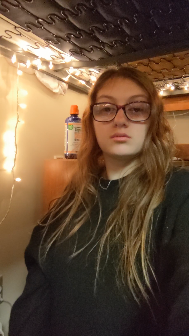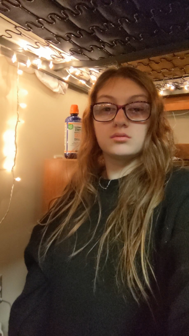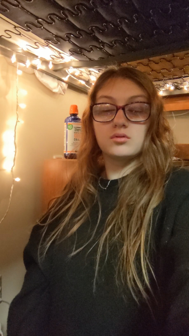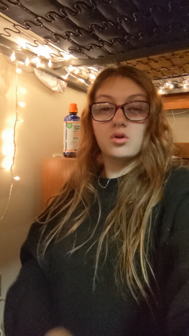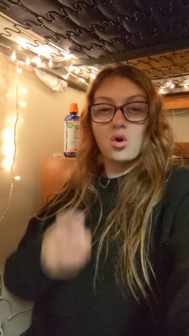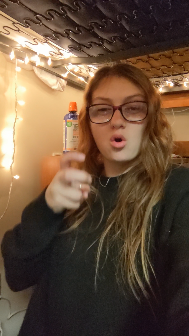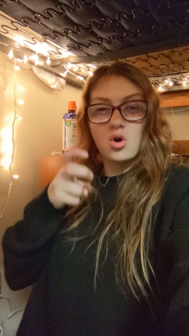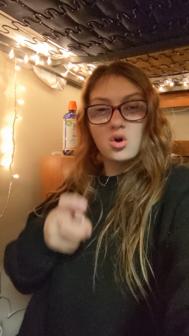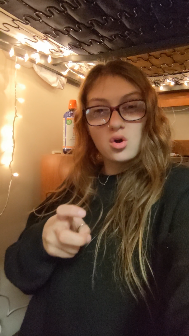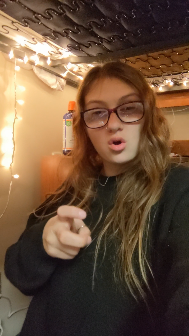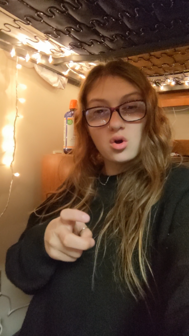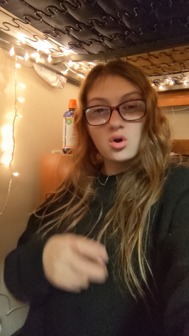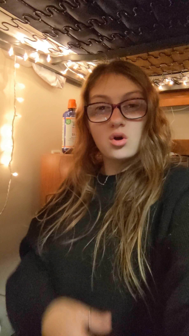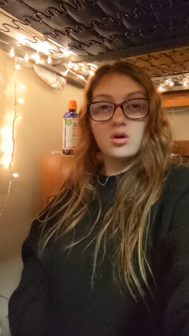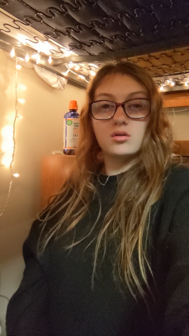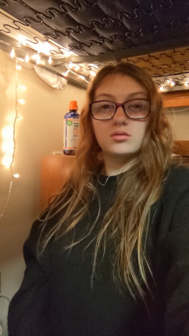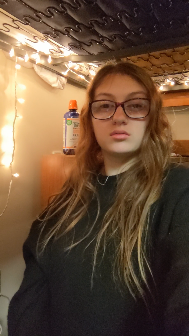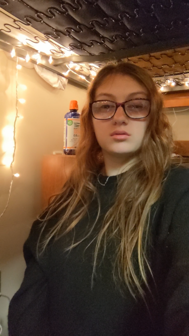hard